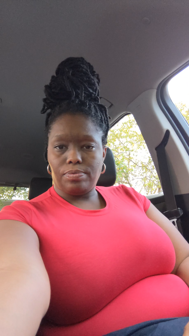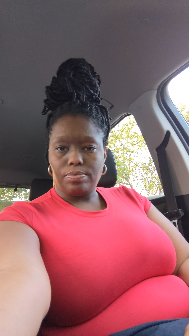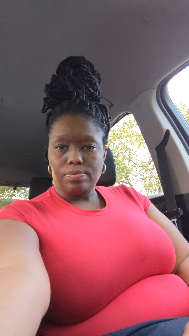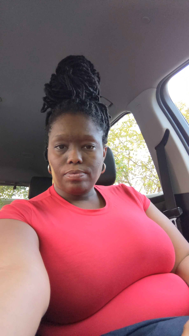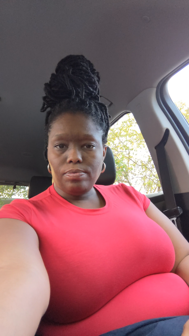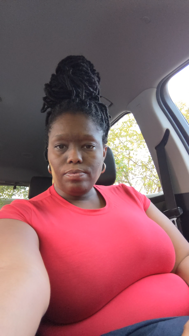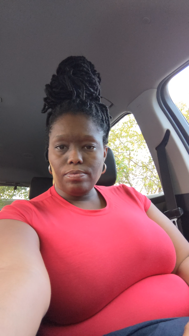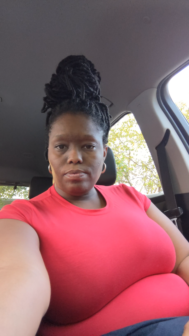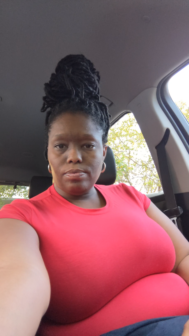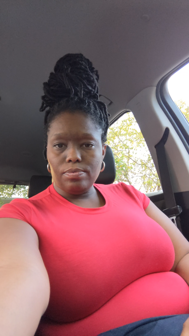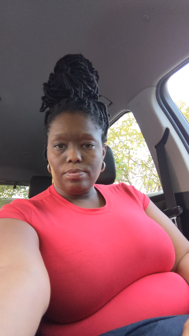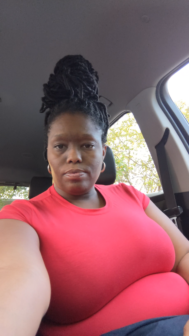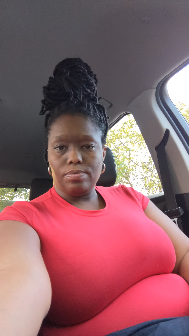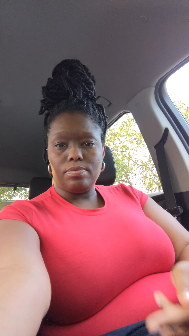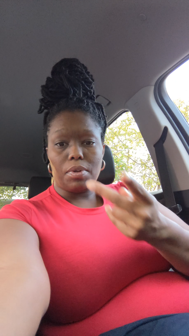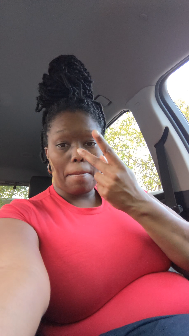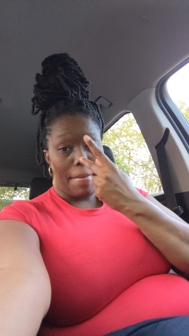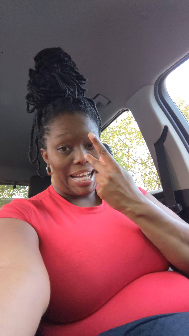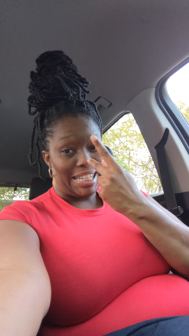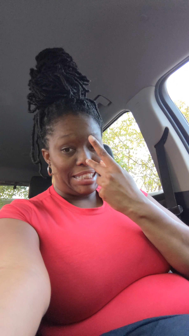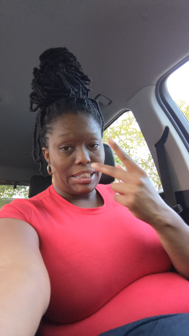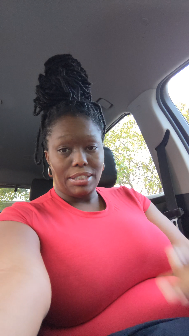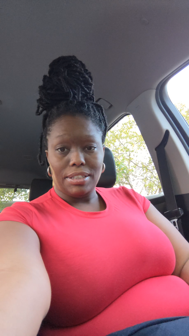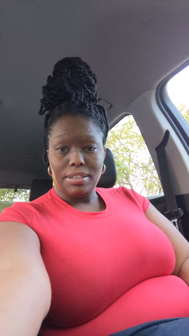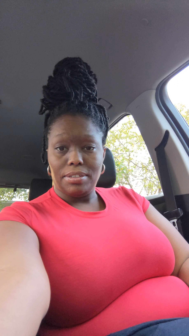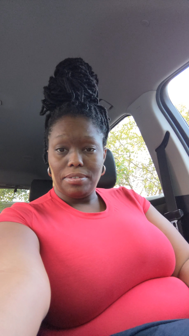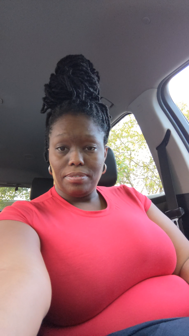penis